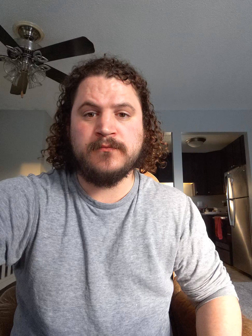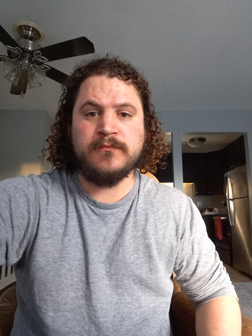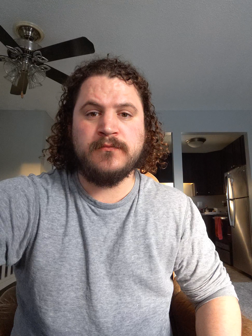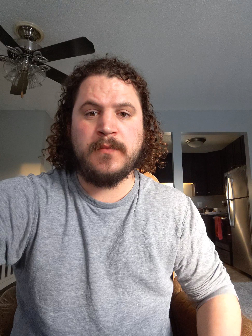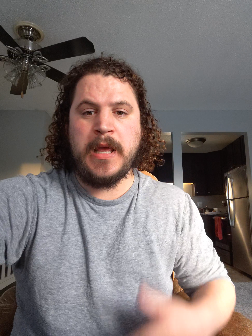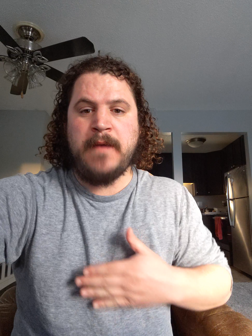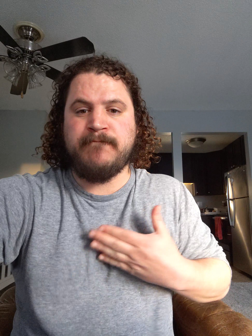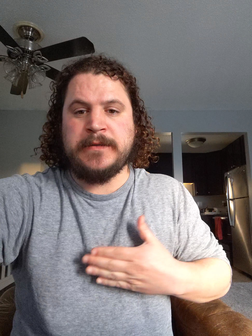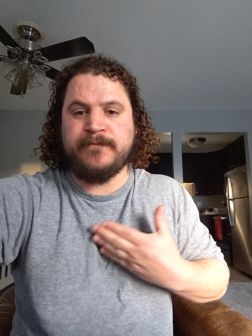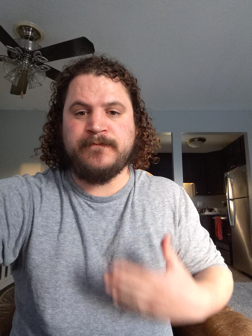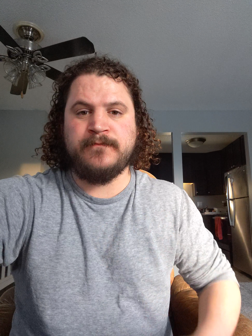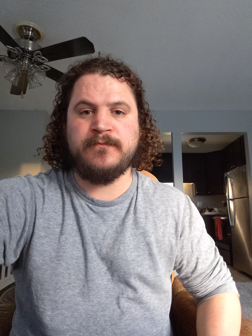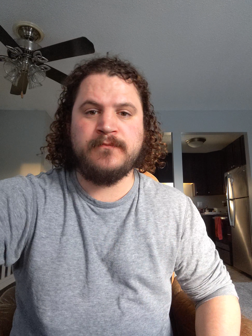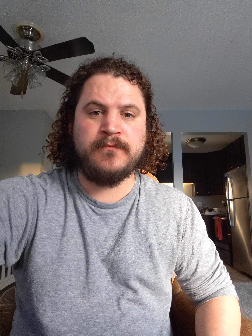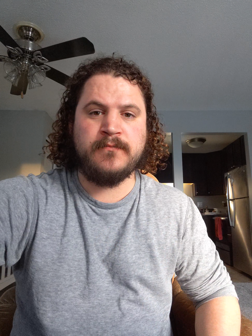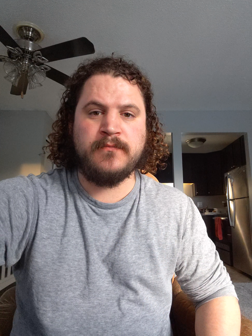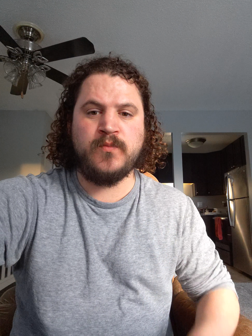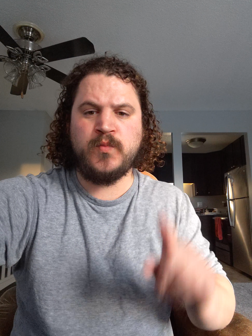happy